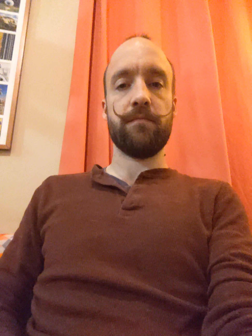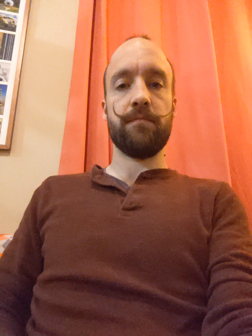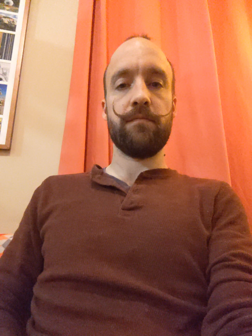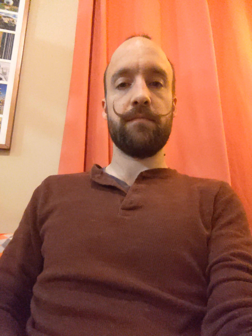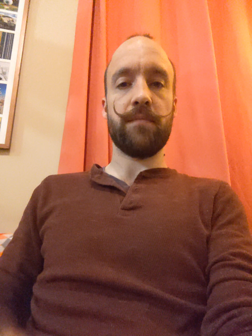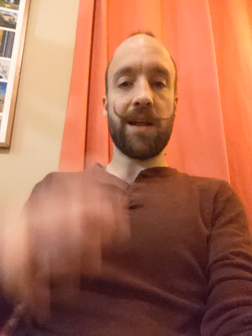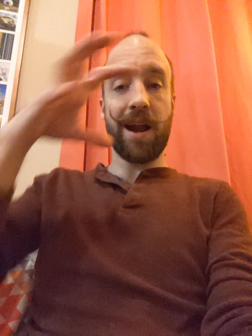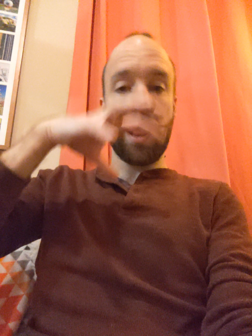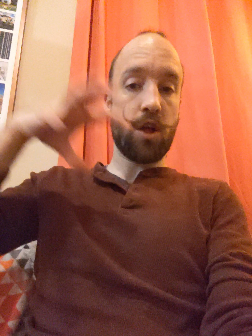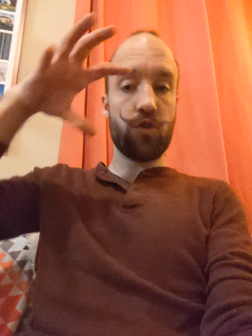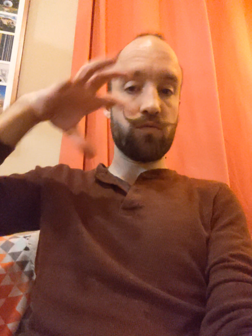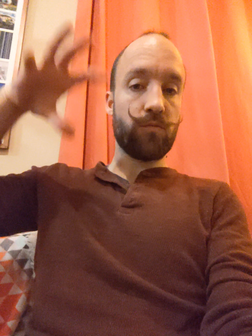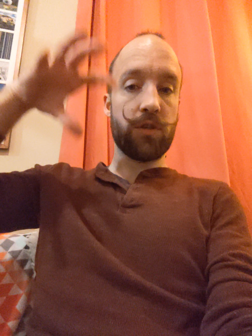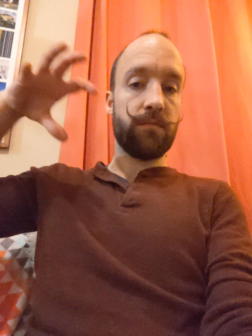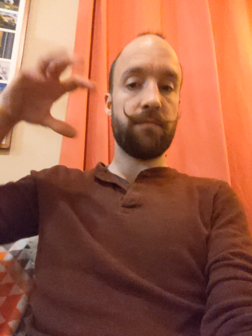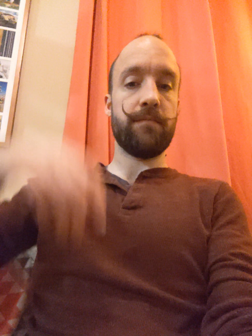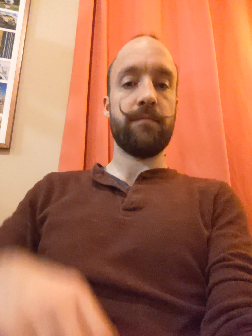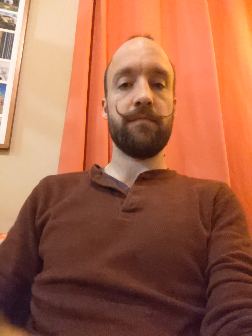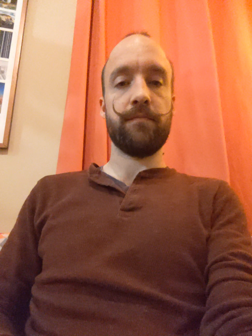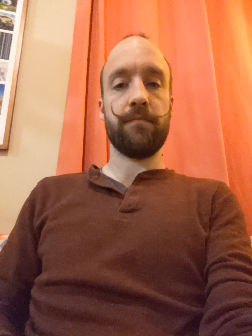cloud